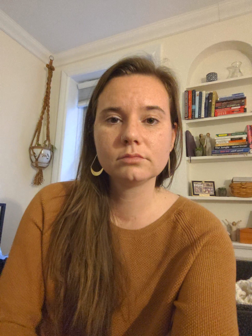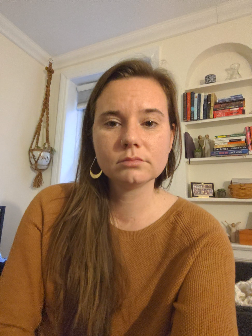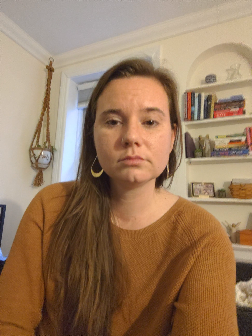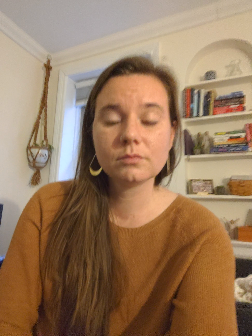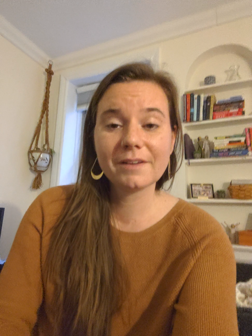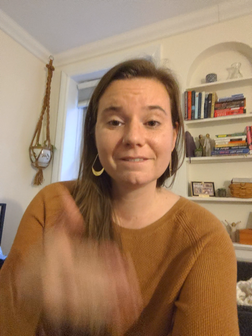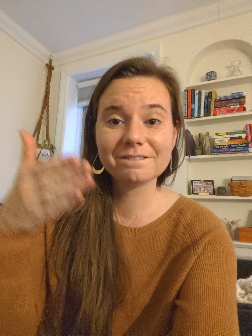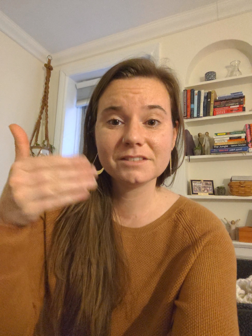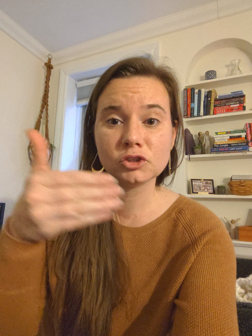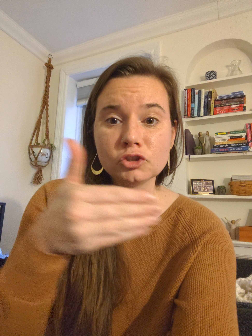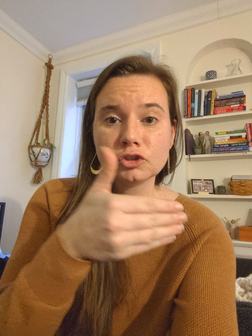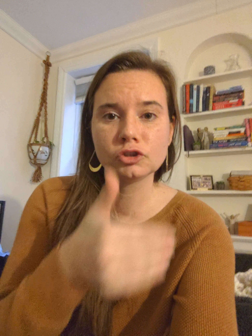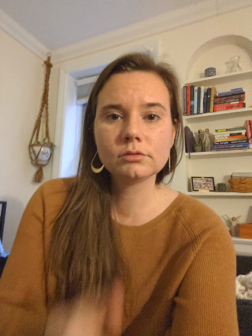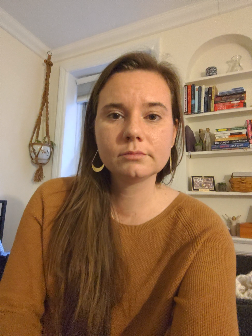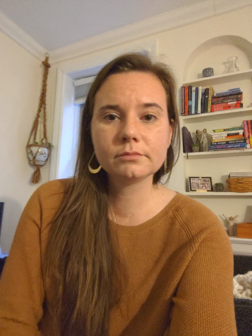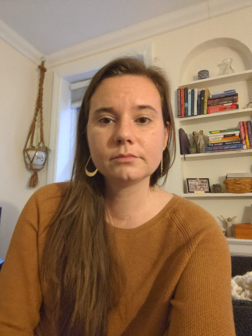fish